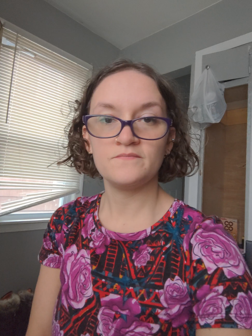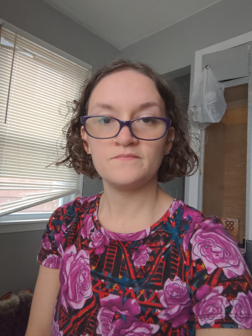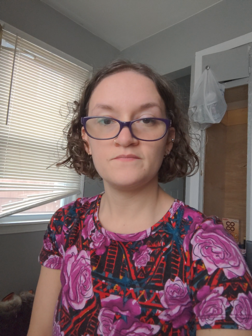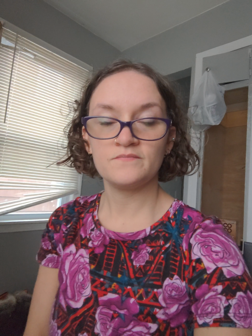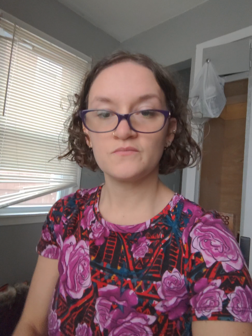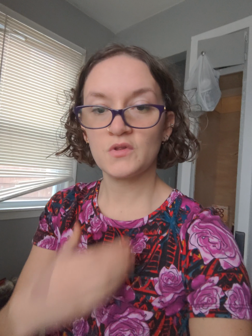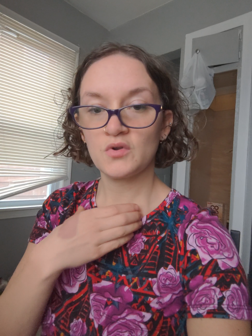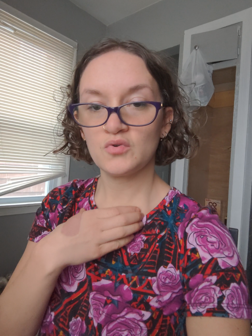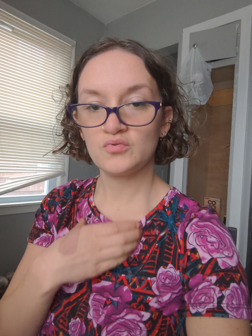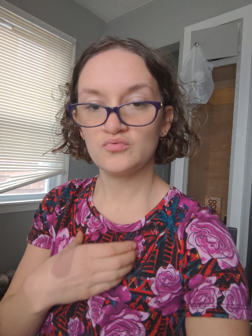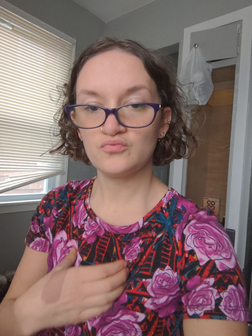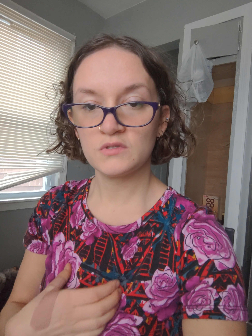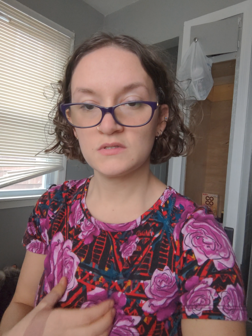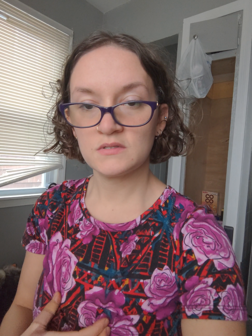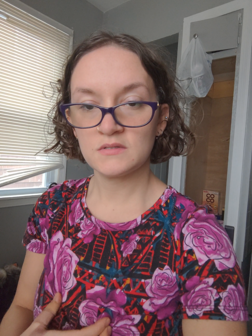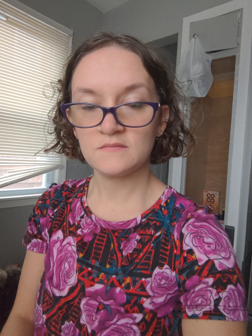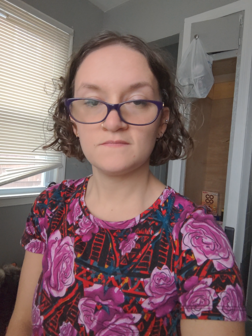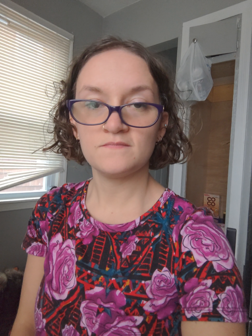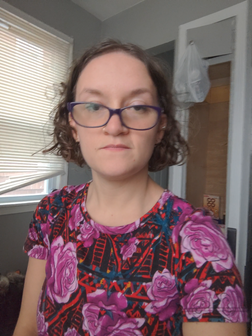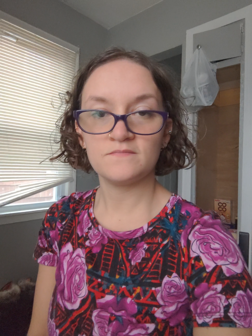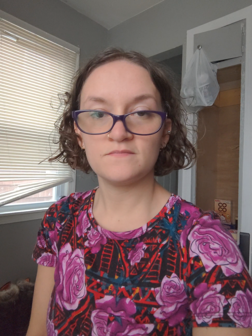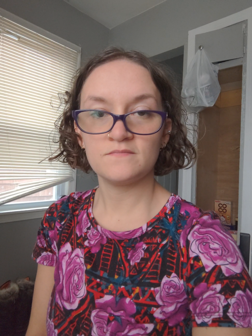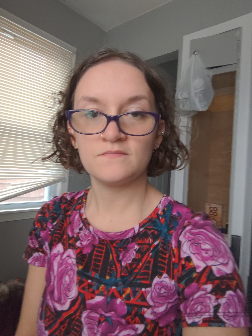hungry